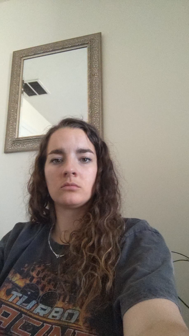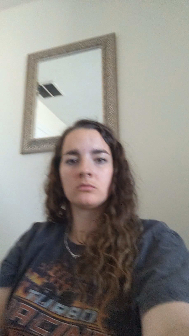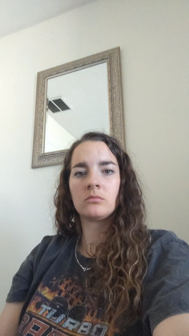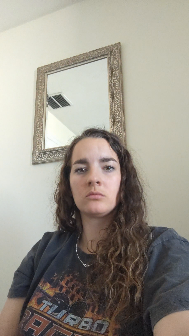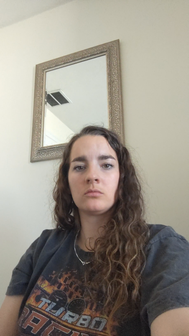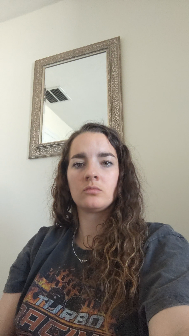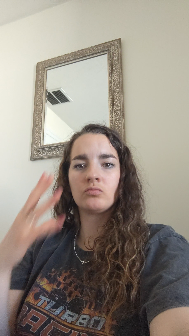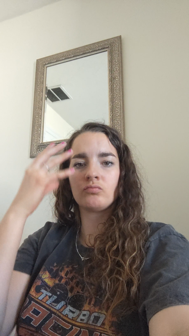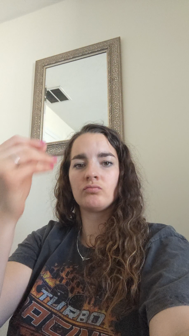going to